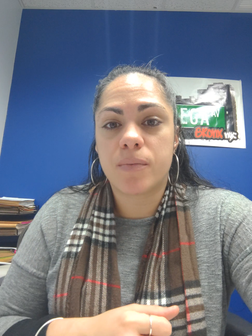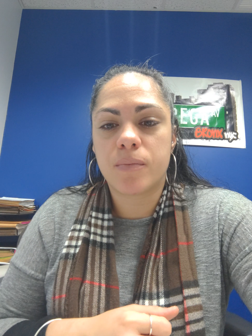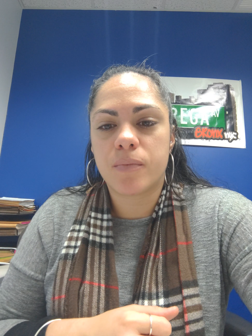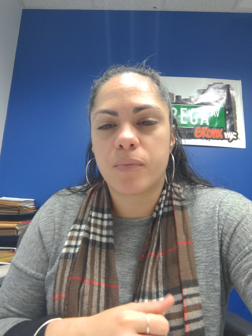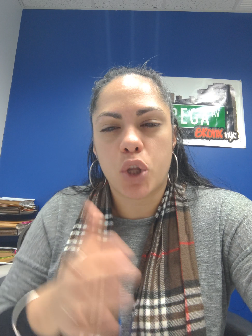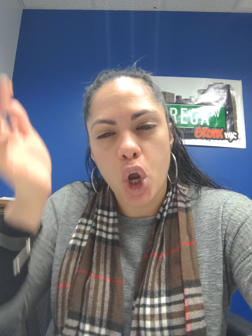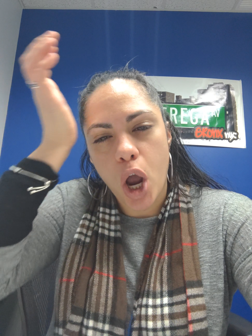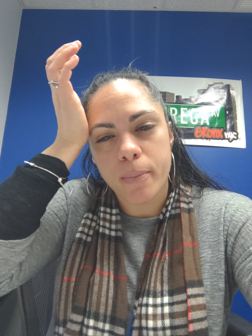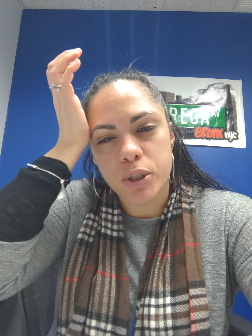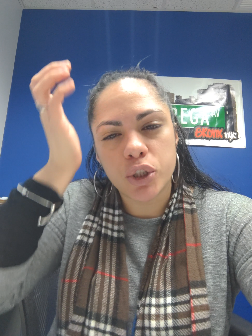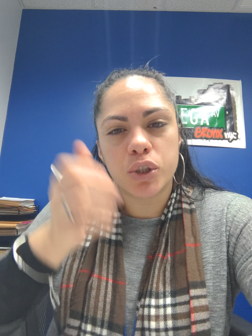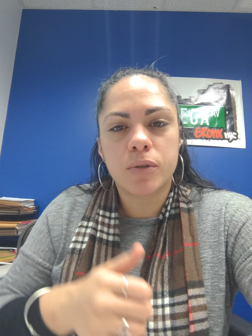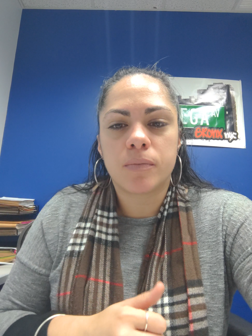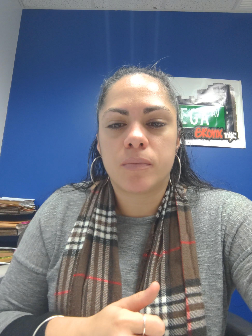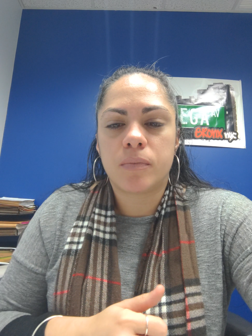garbage